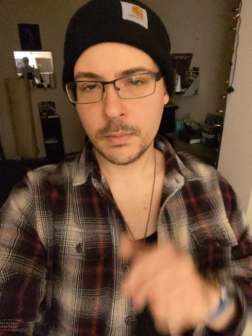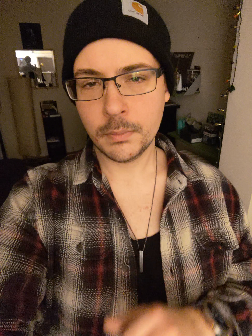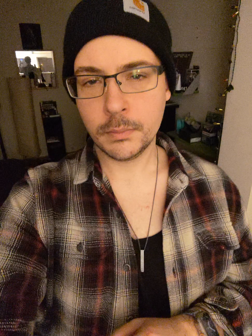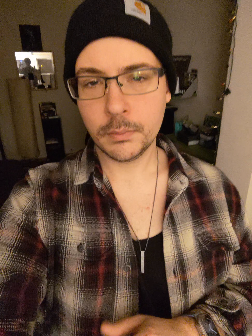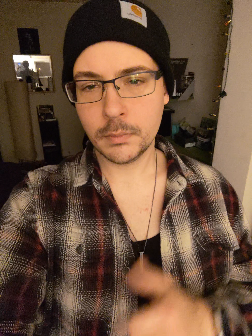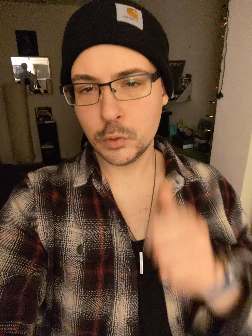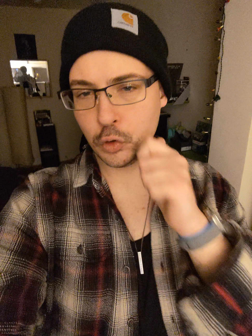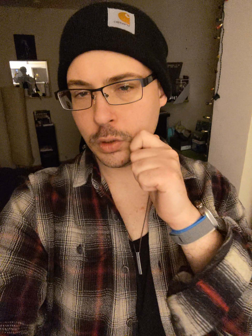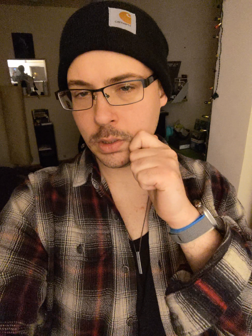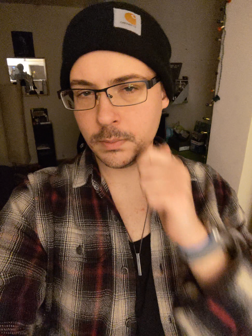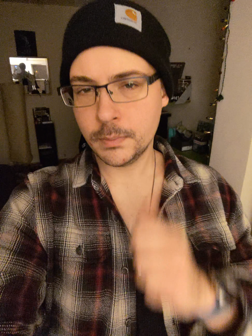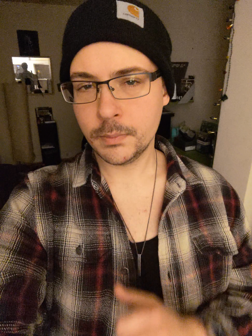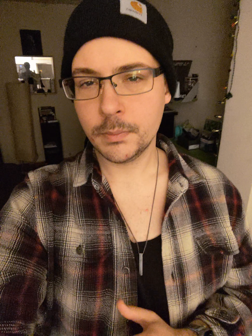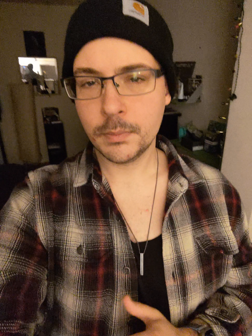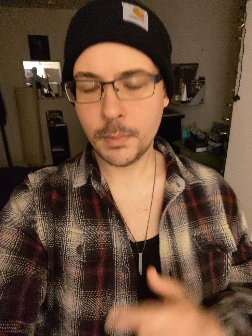cheek